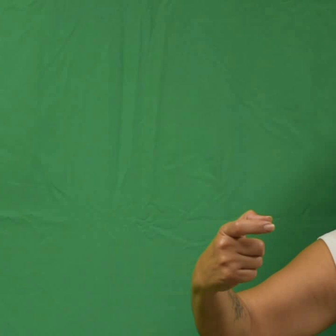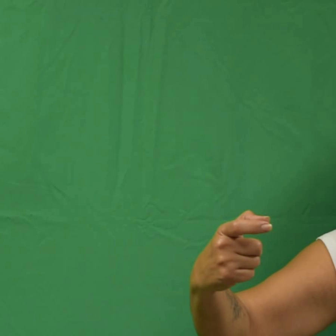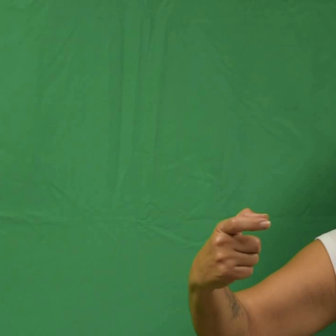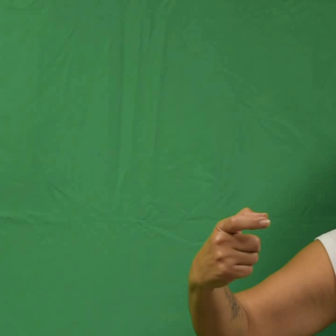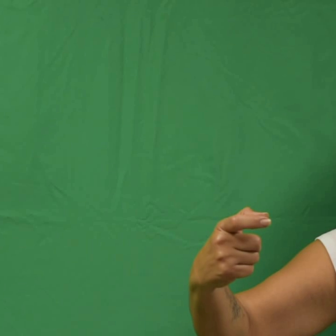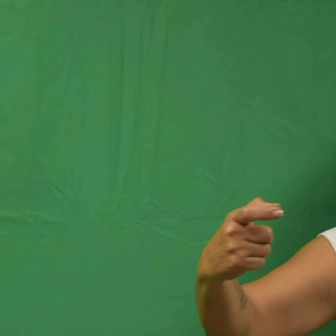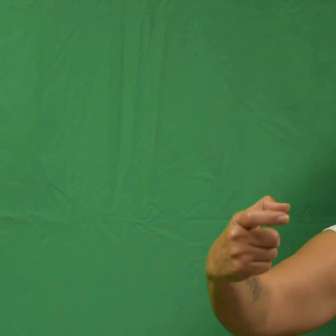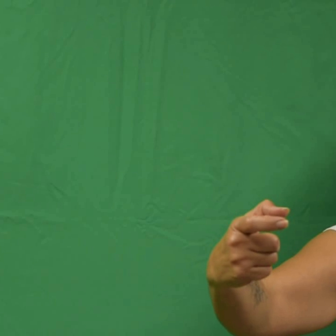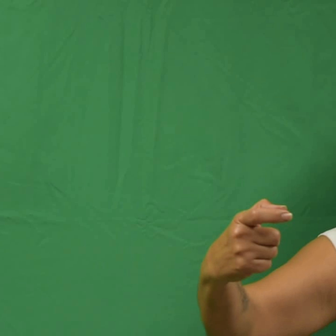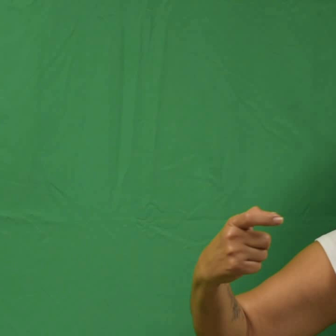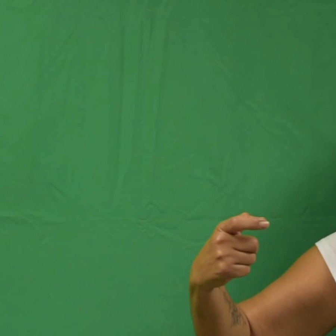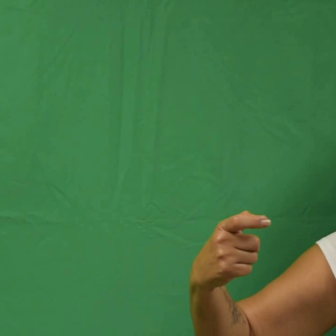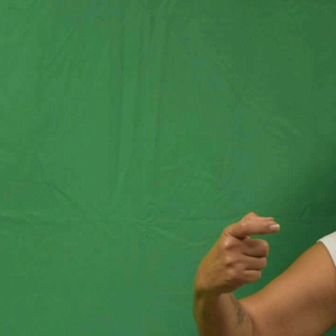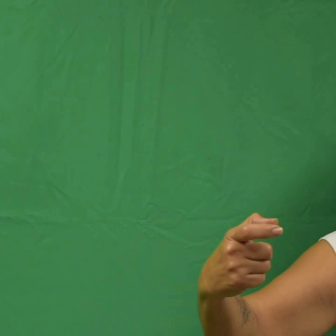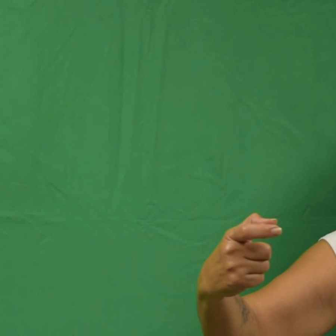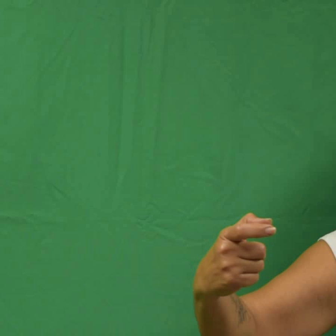X